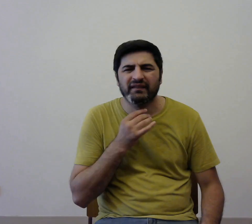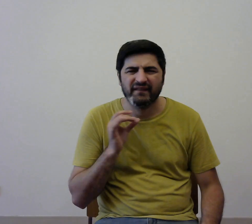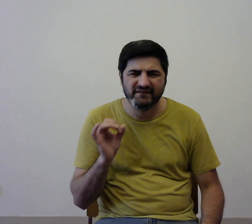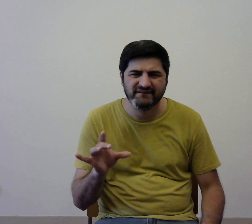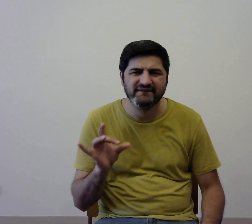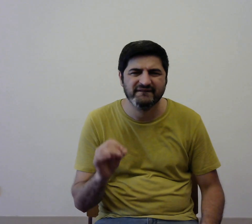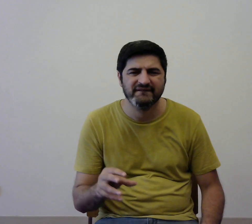ağrımaq